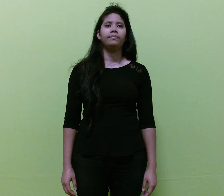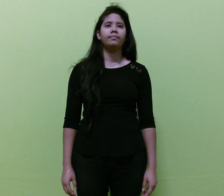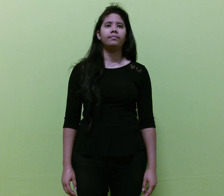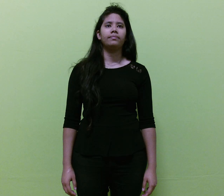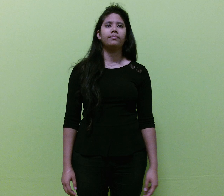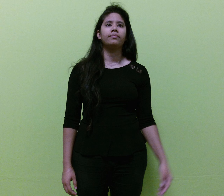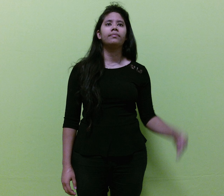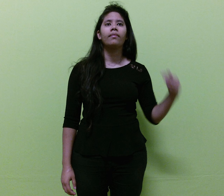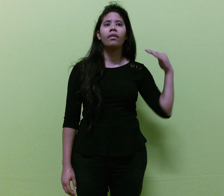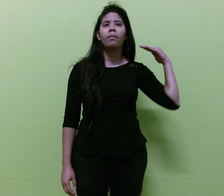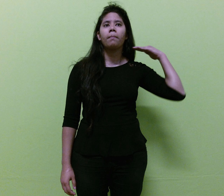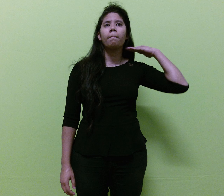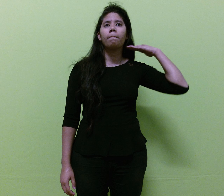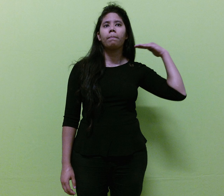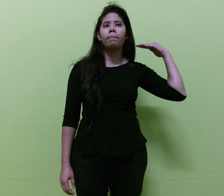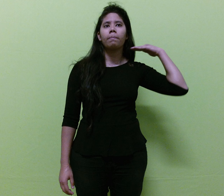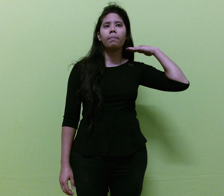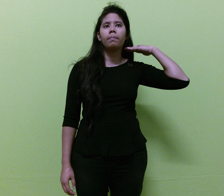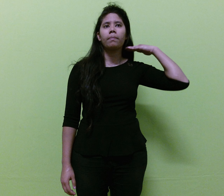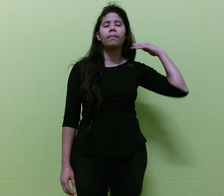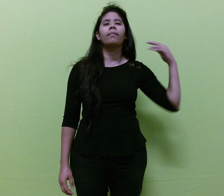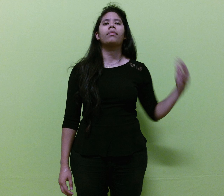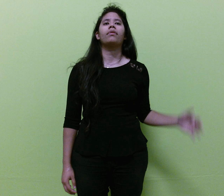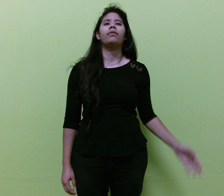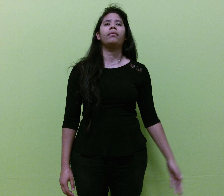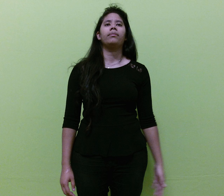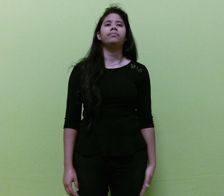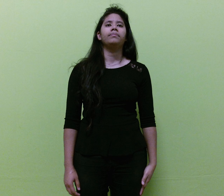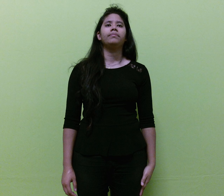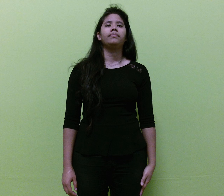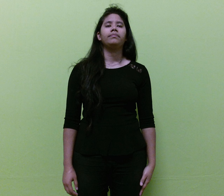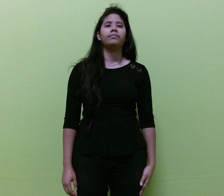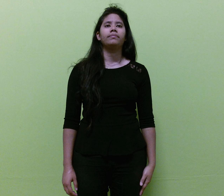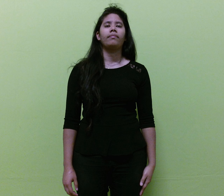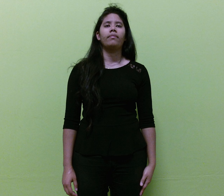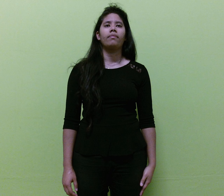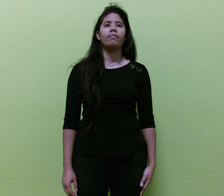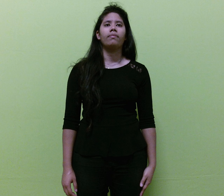banco